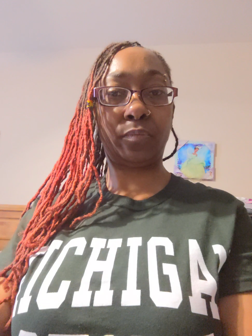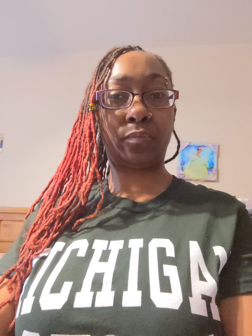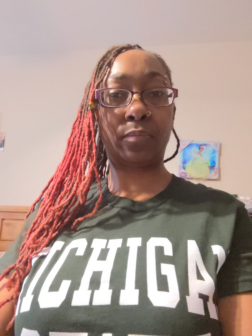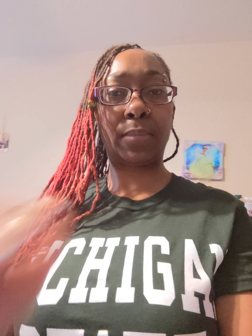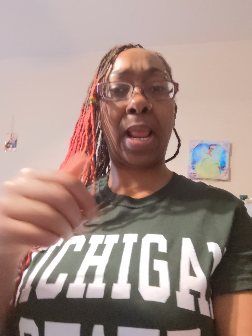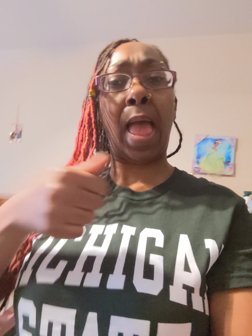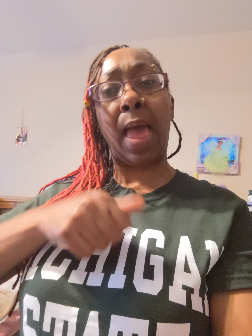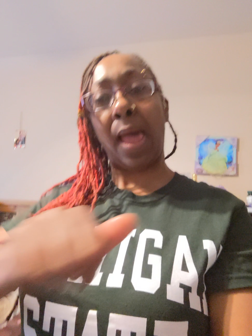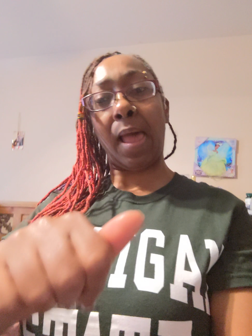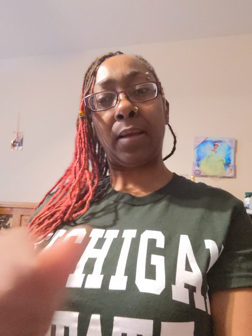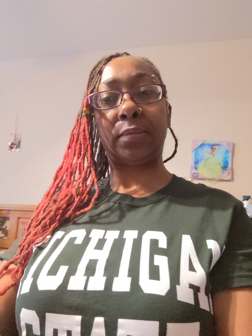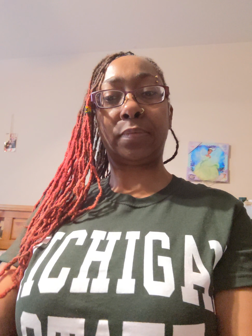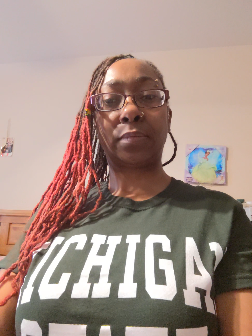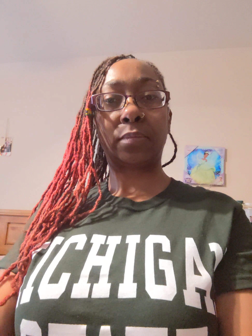hide